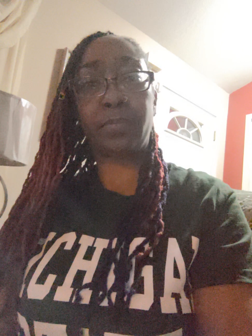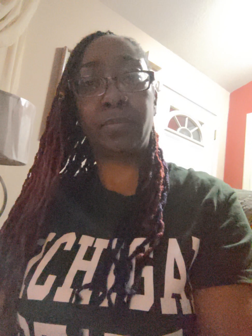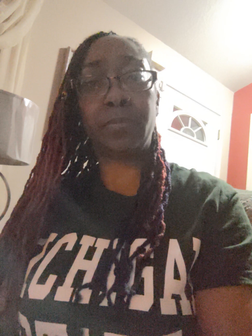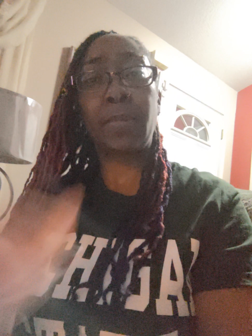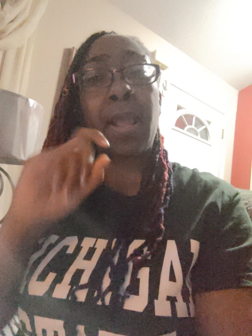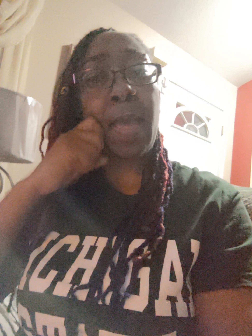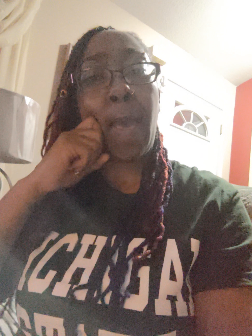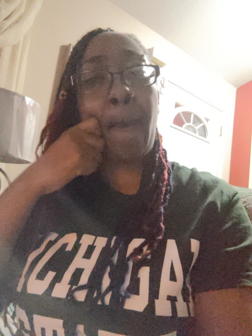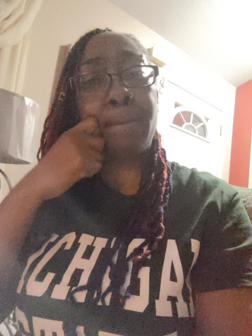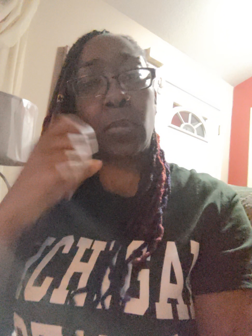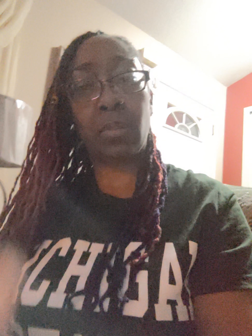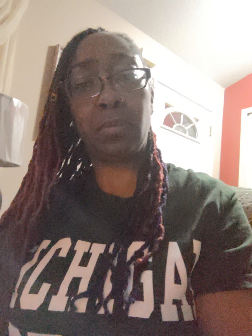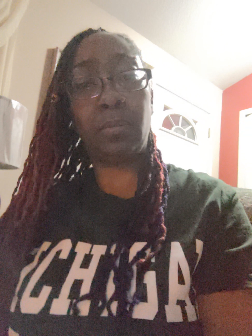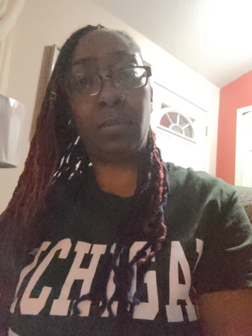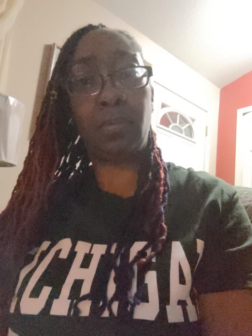apple